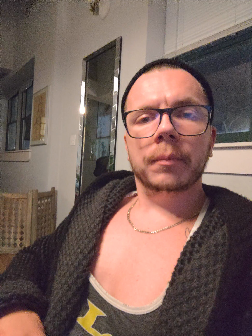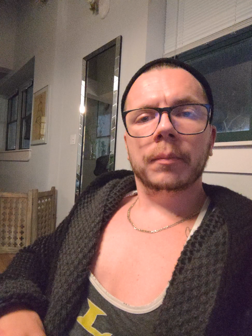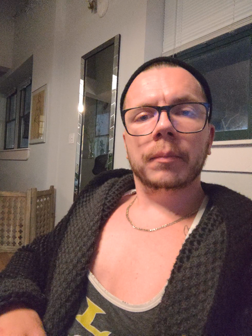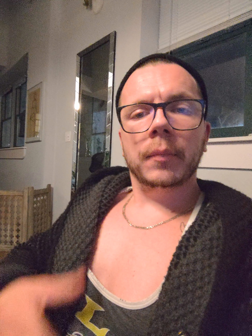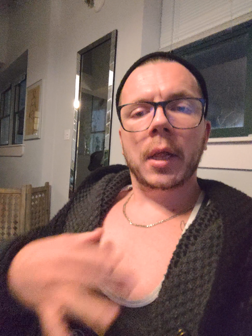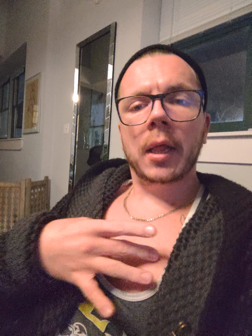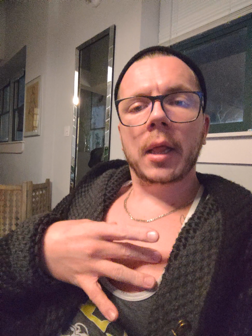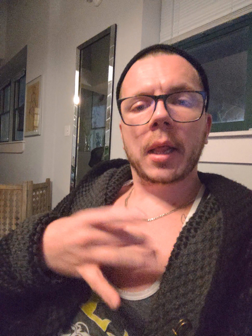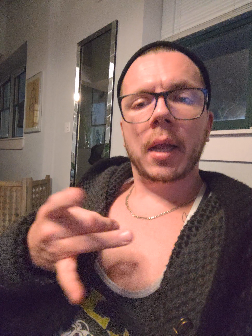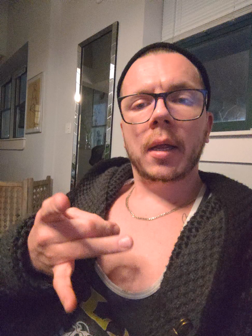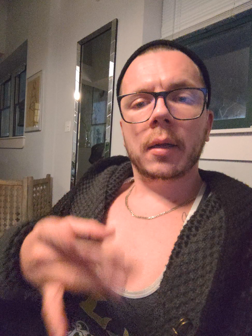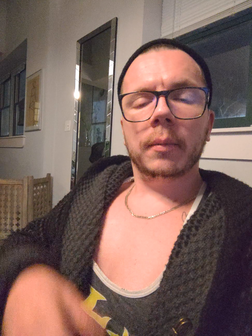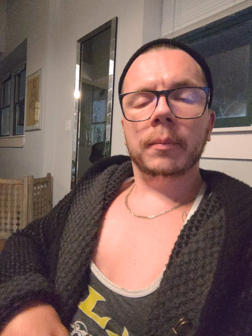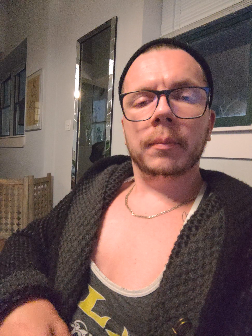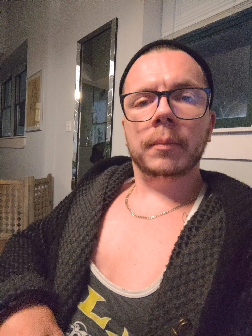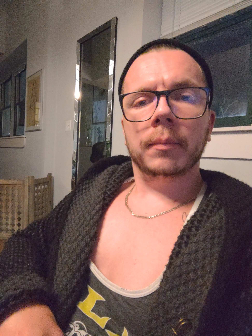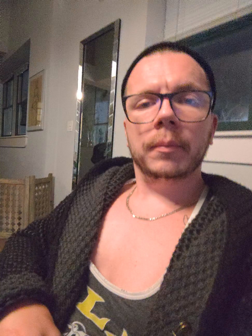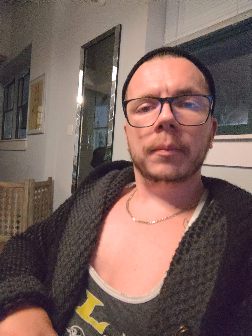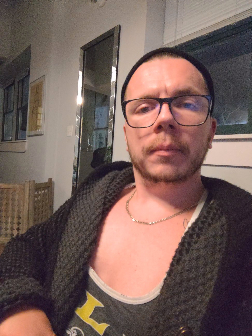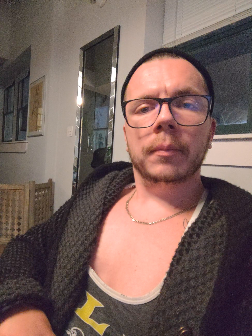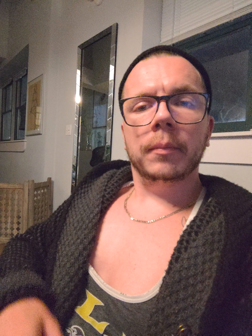like